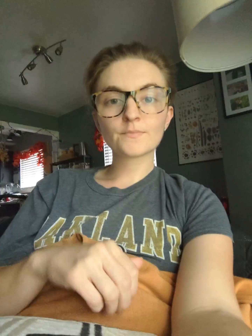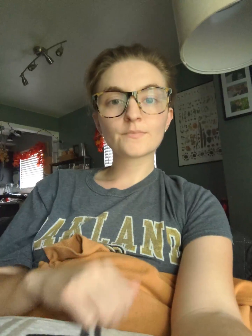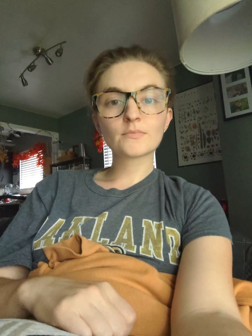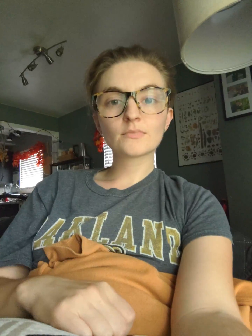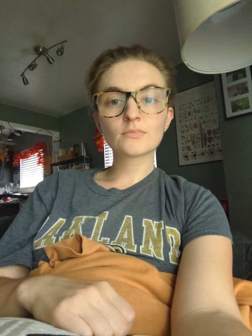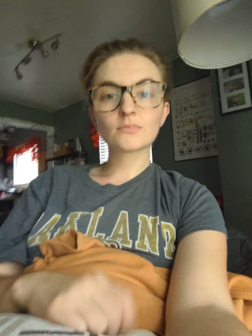bump